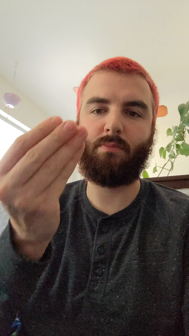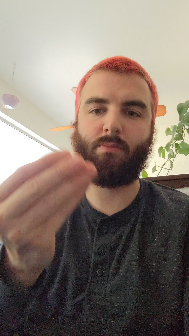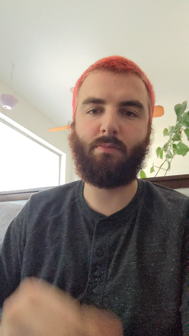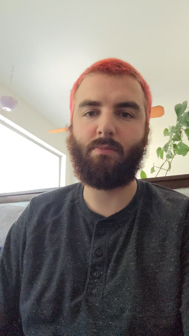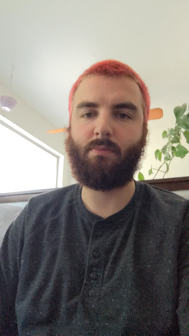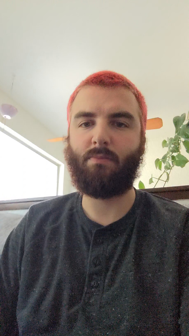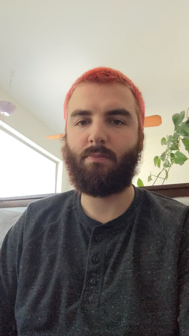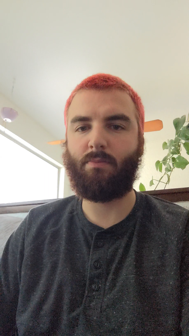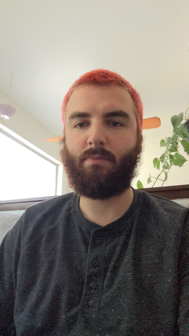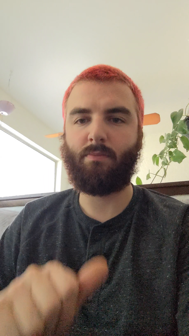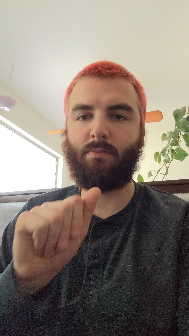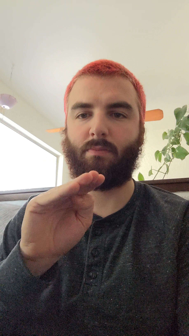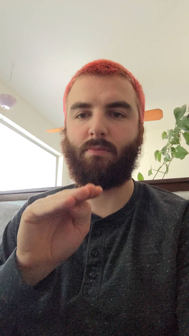am